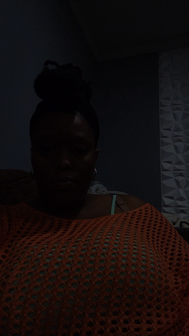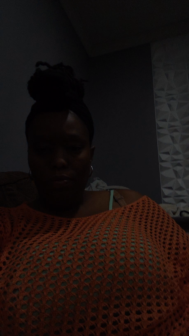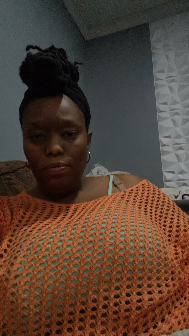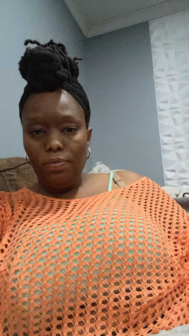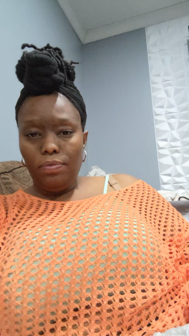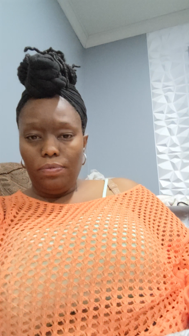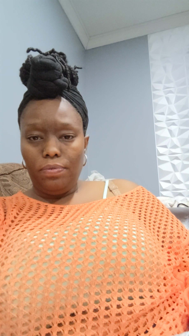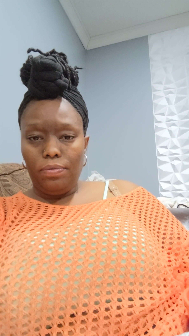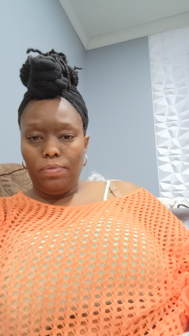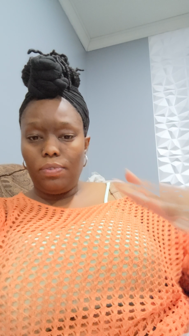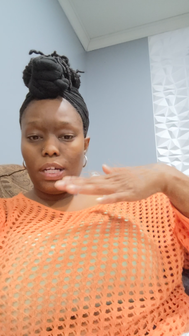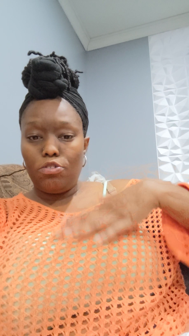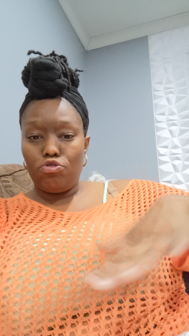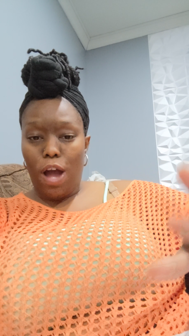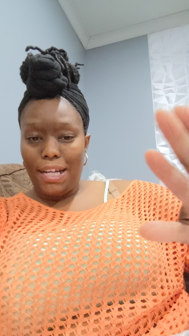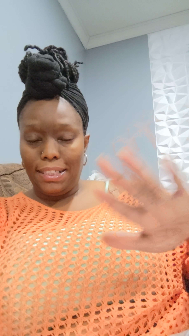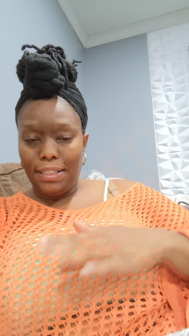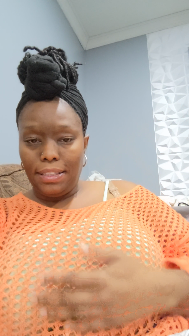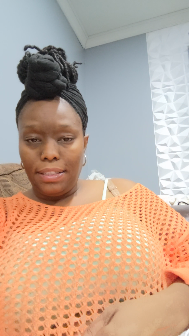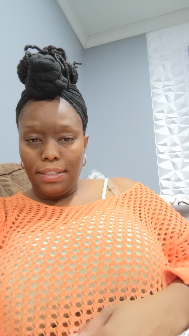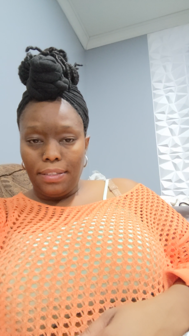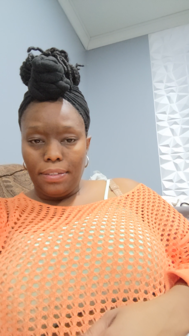dress